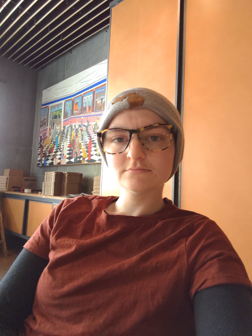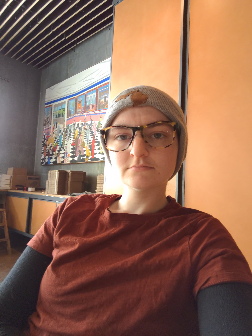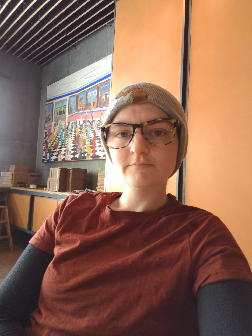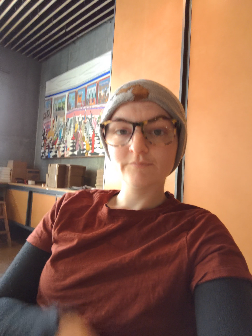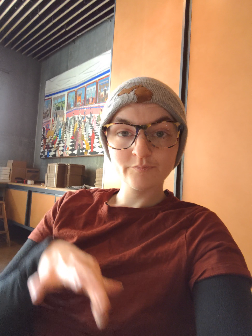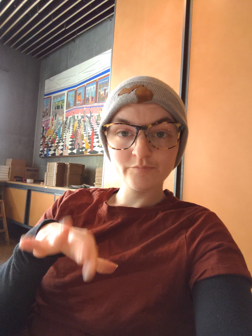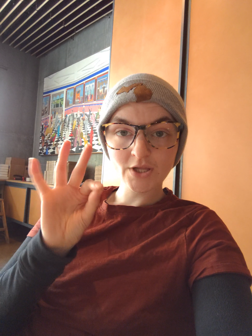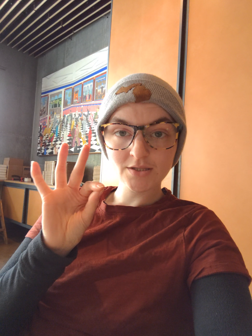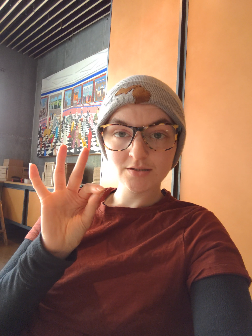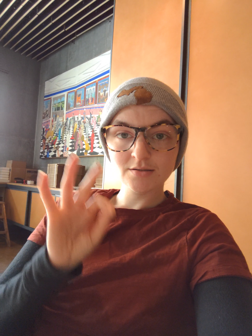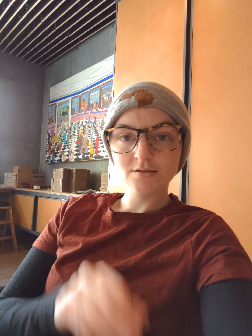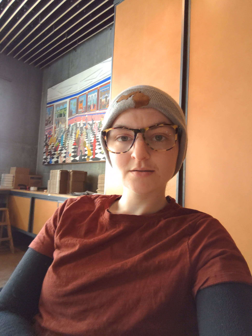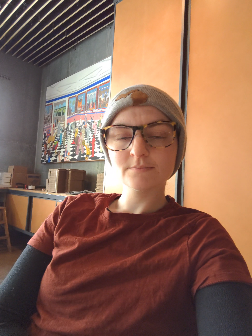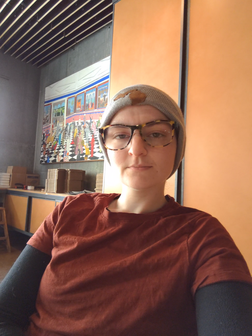find